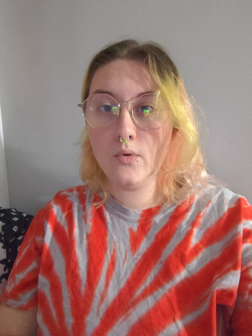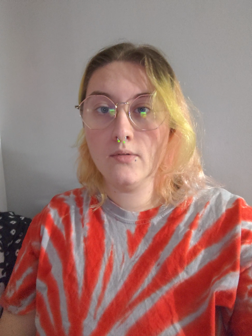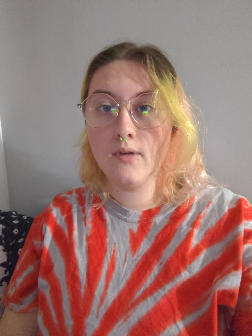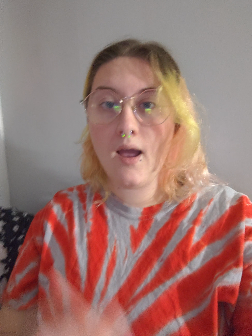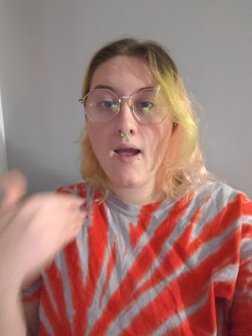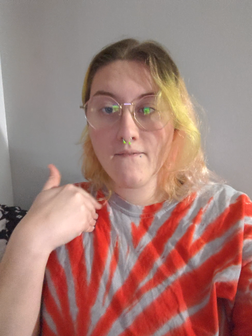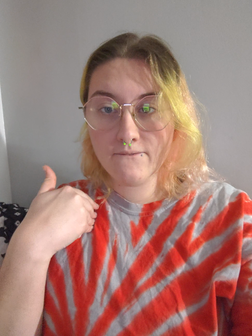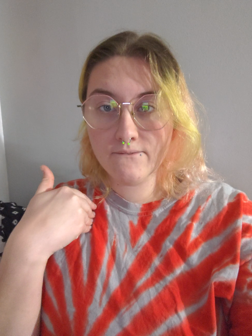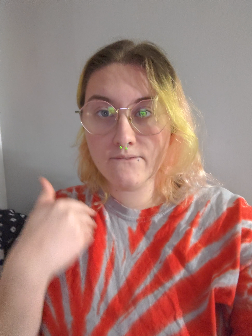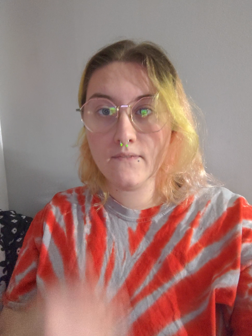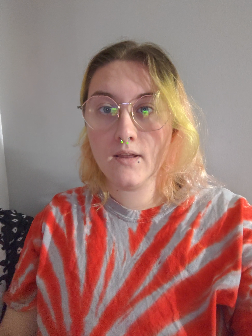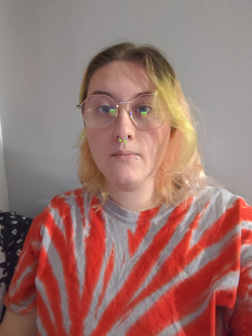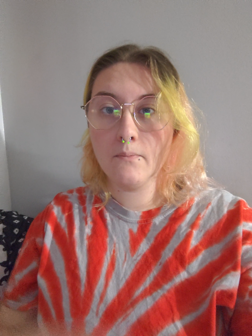have